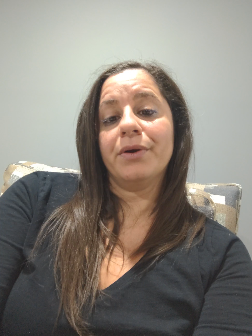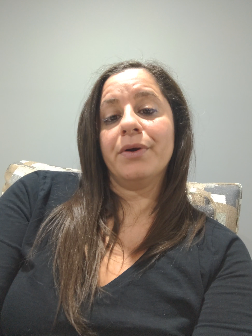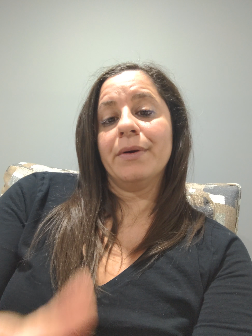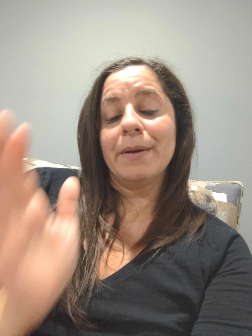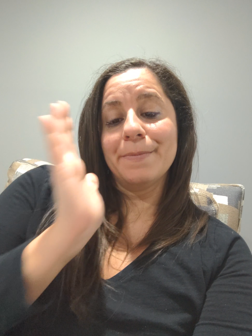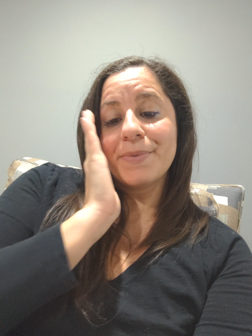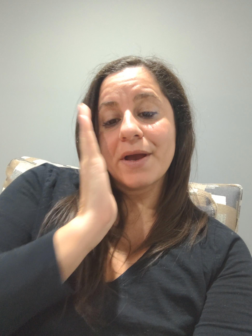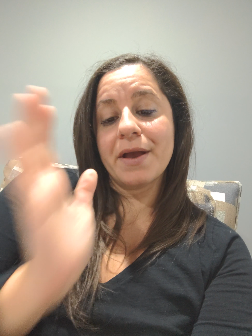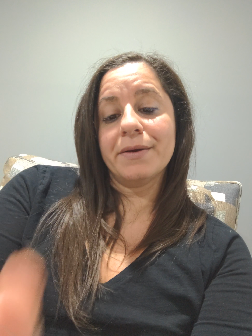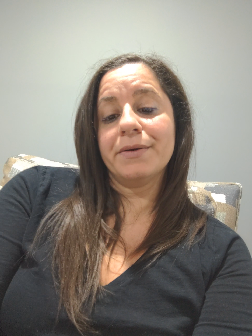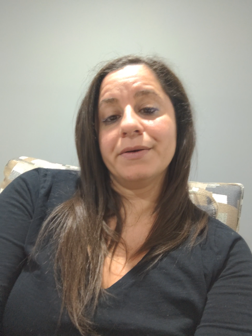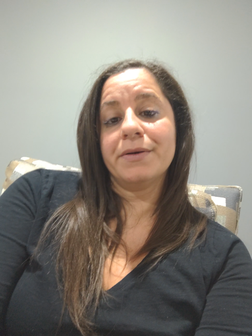bed